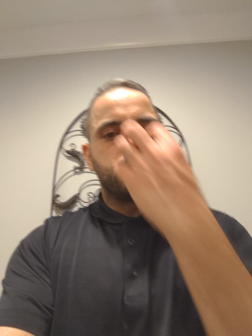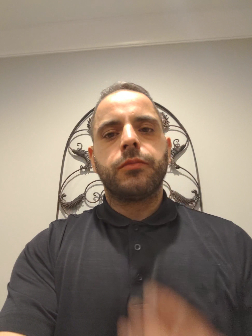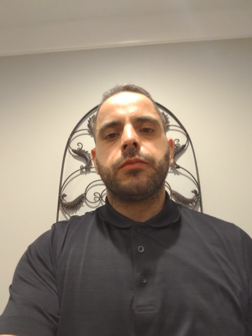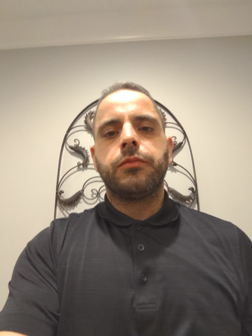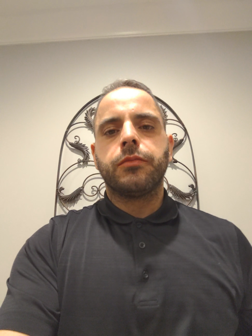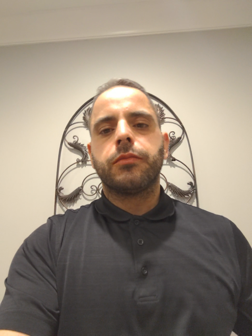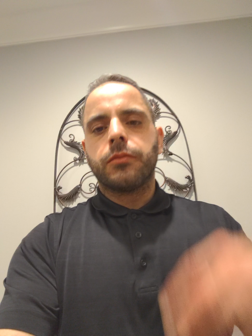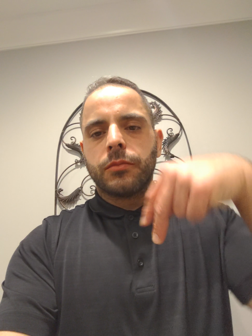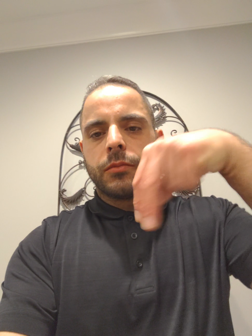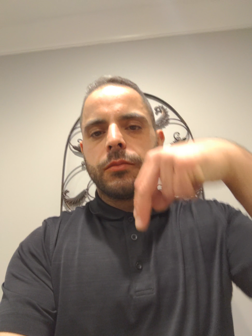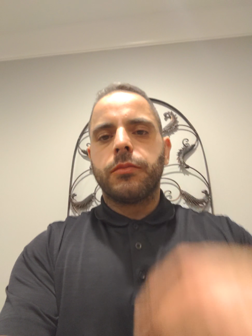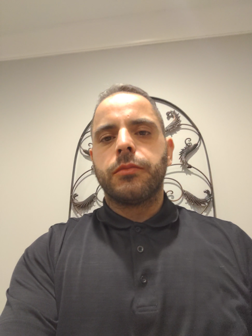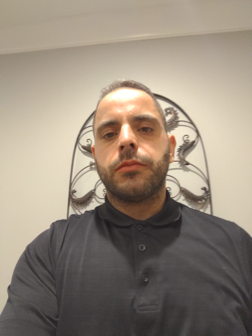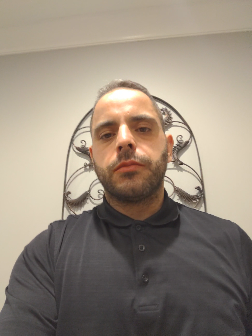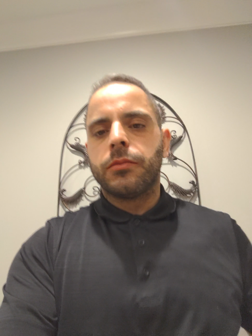dance